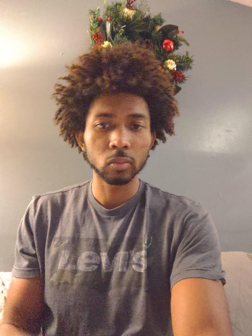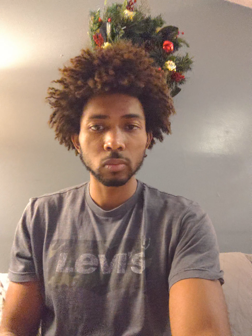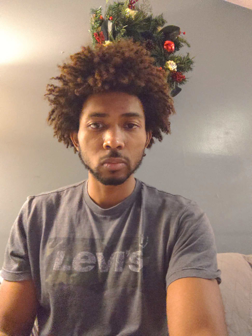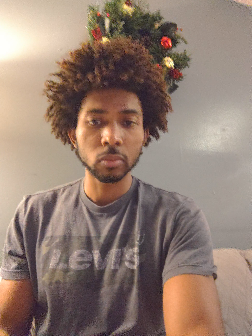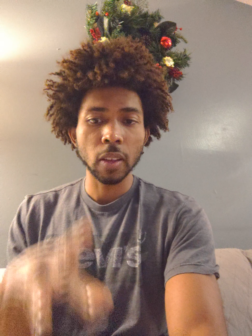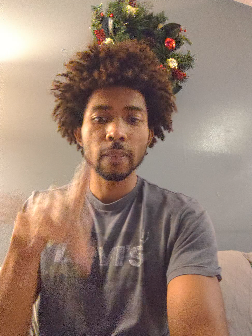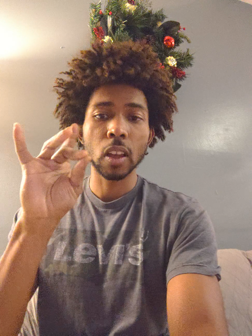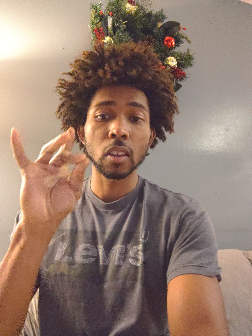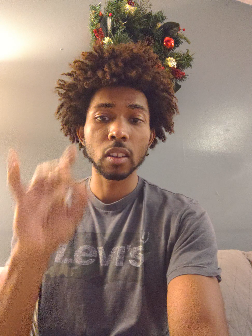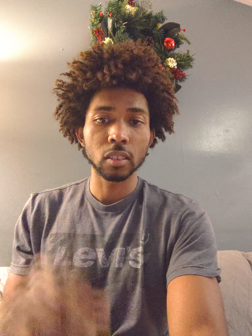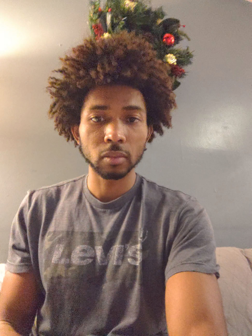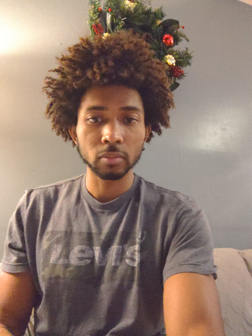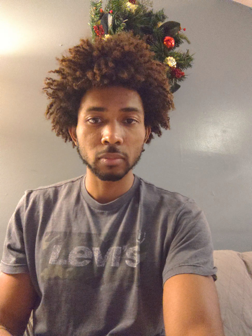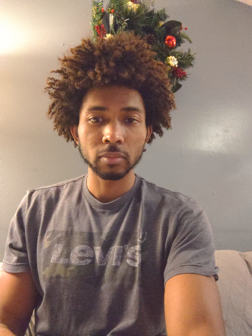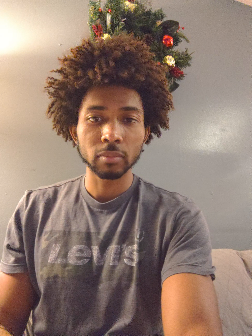find